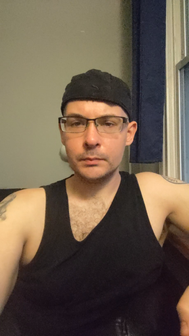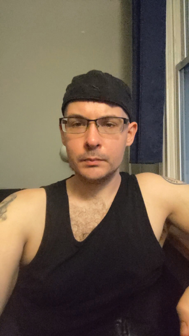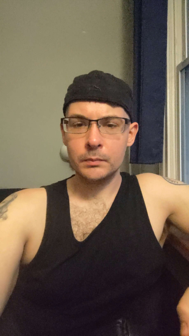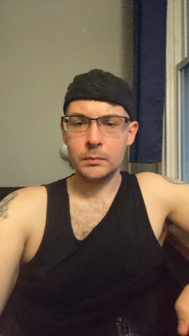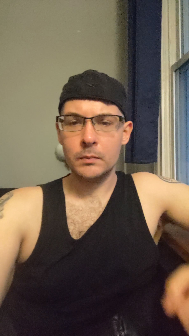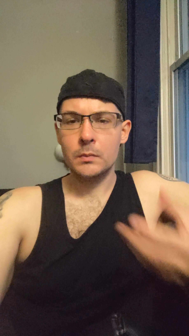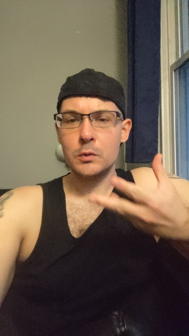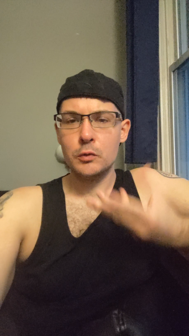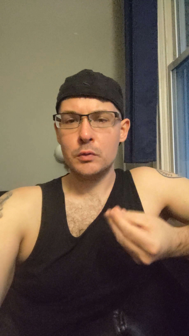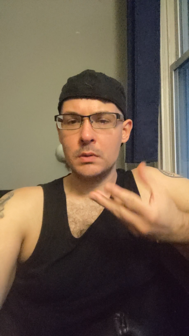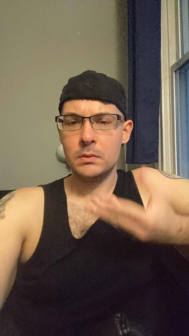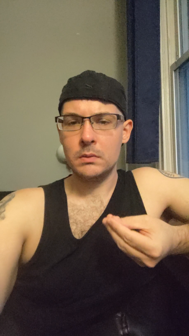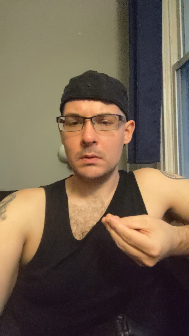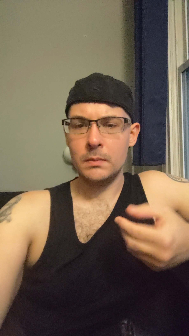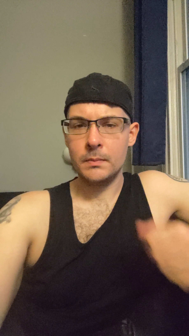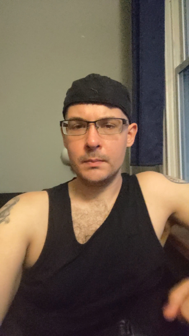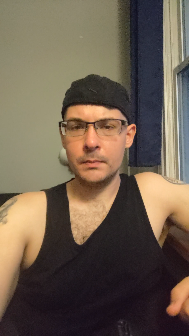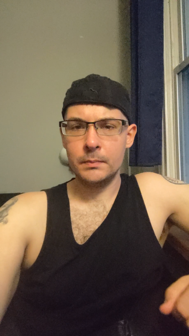gentle